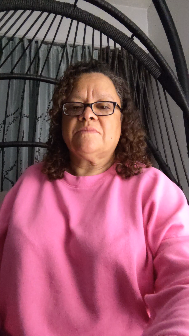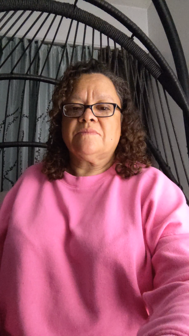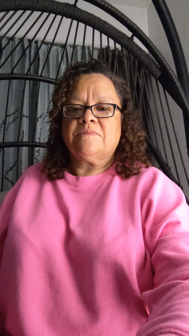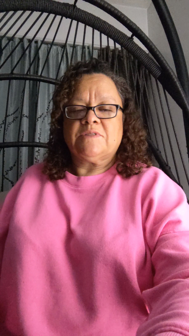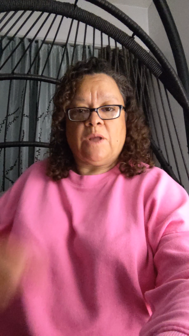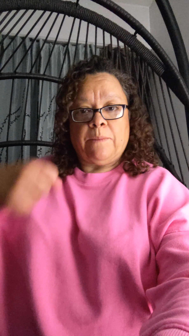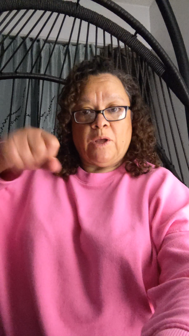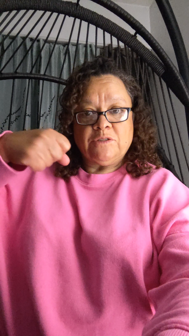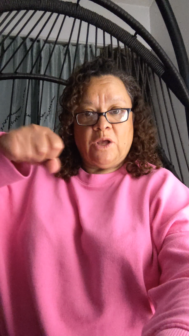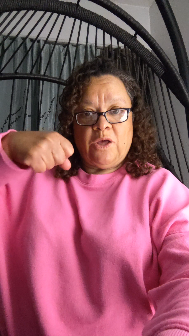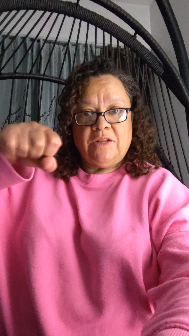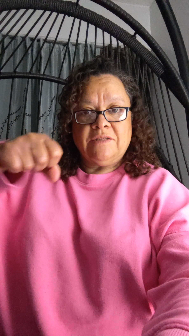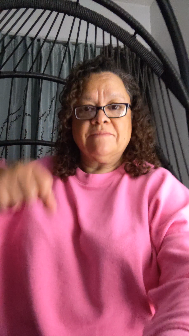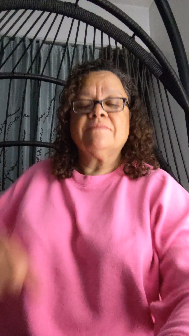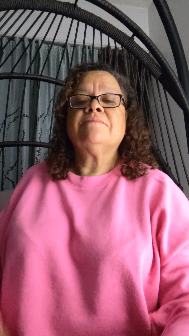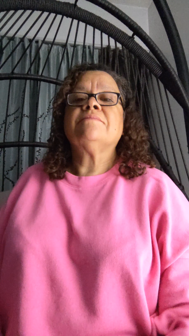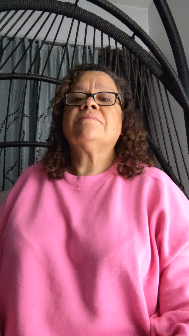motorcycle